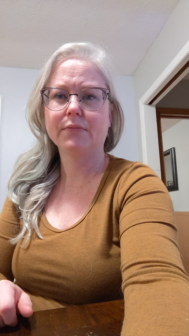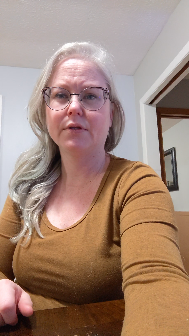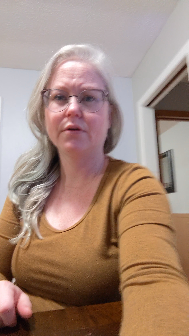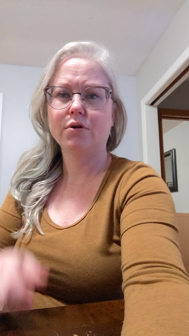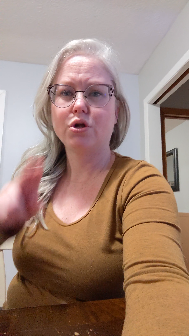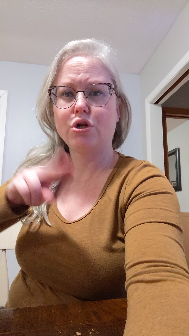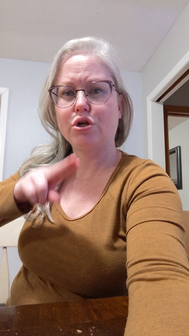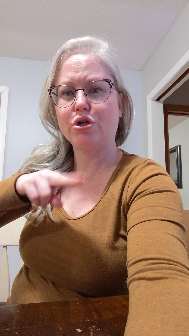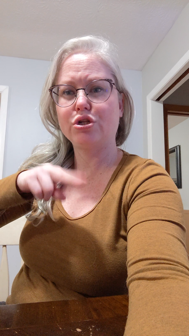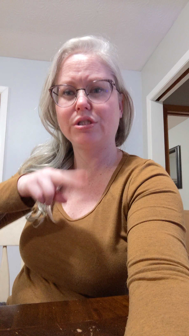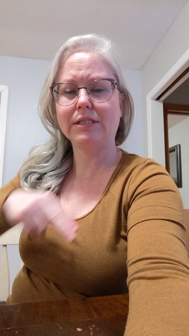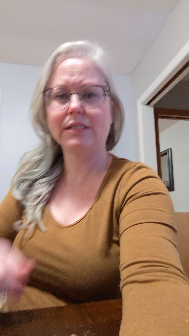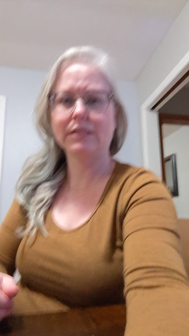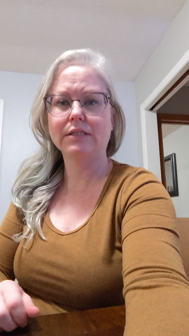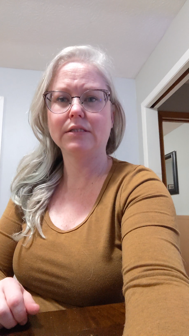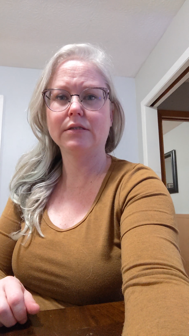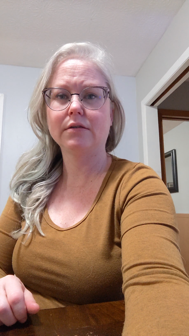nurse